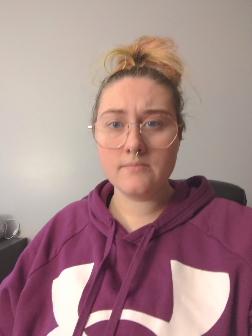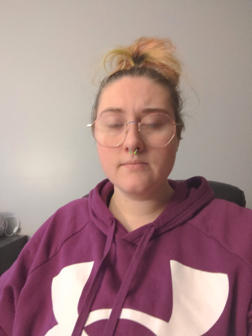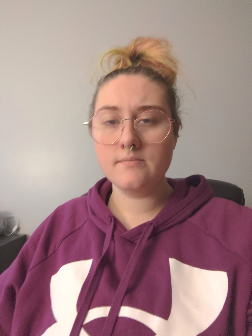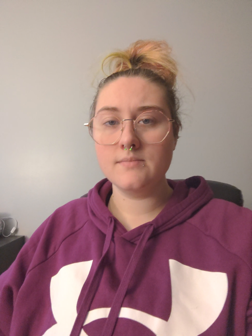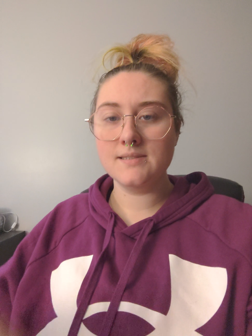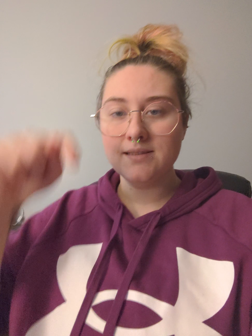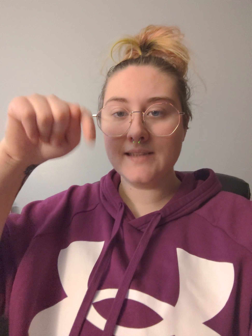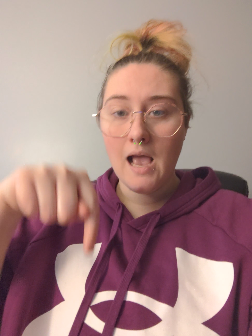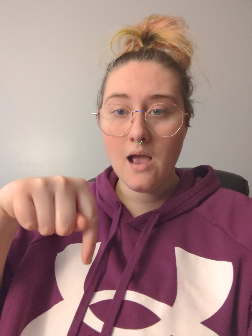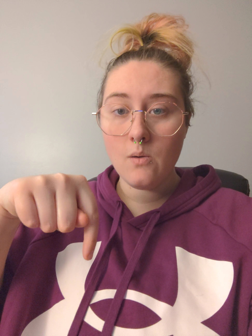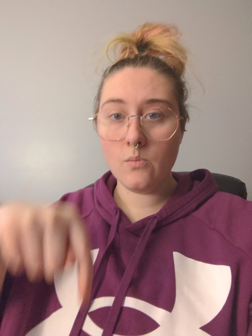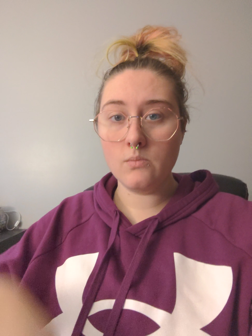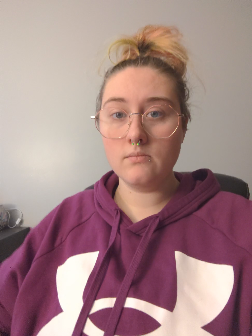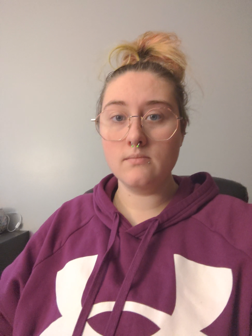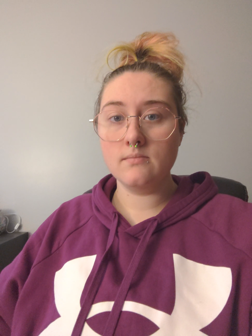down